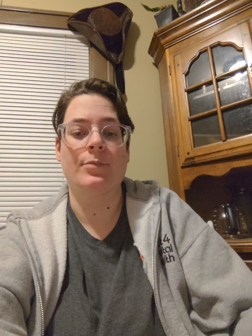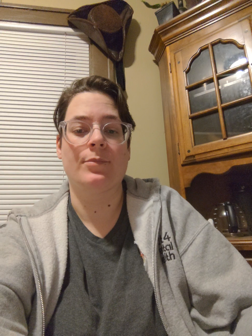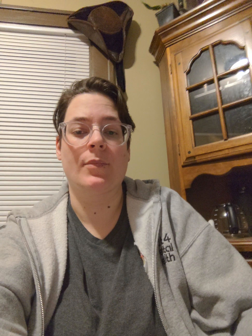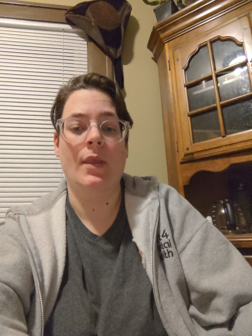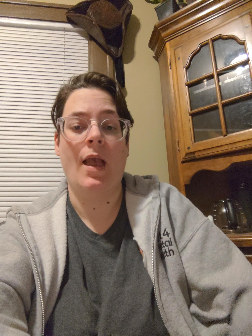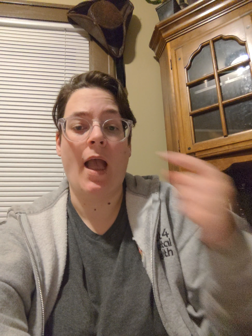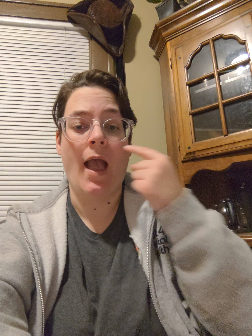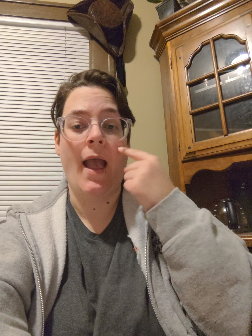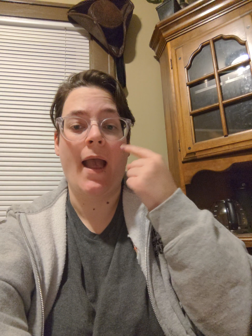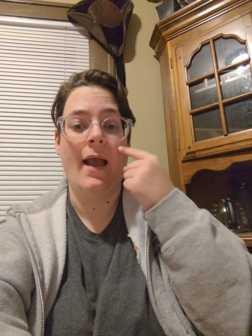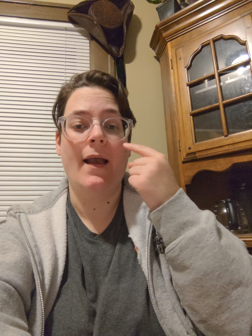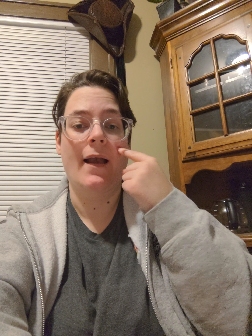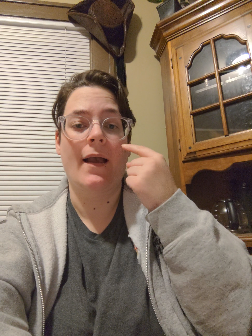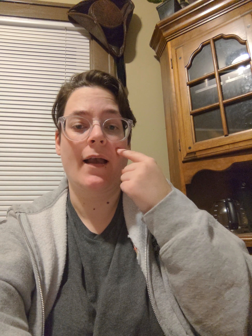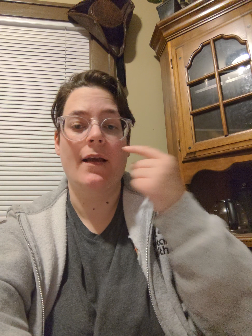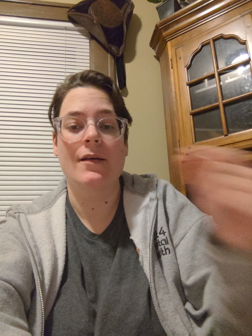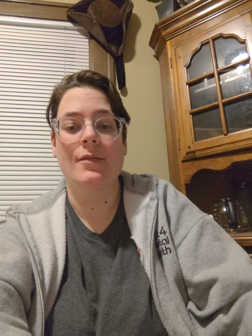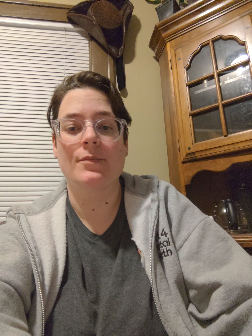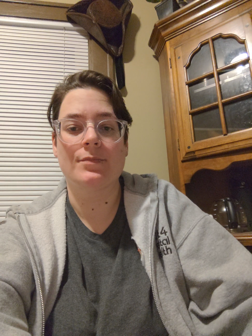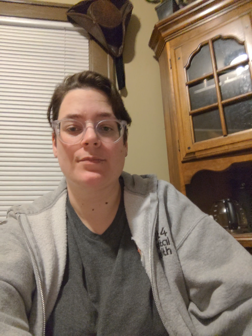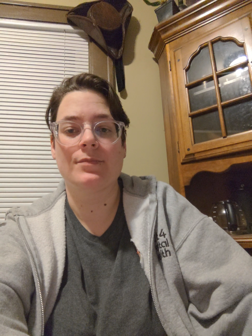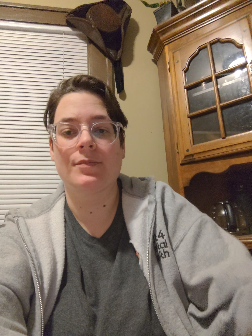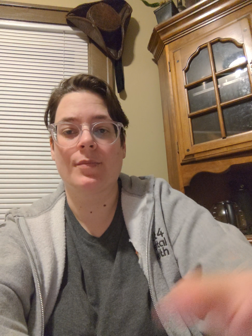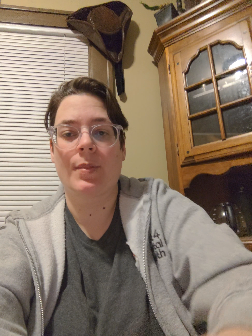eye